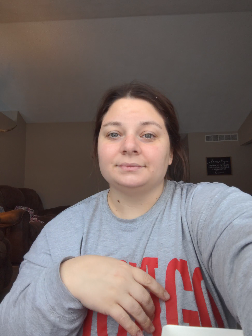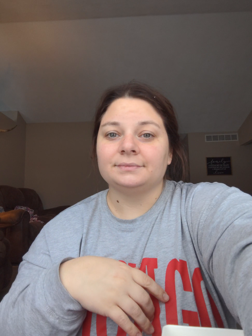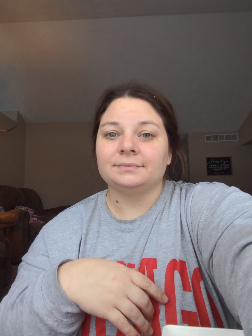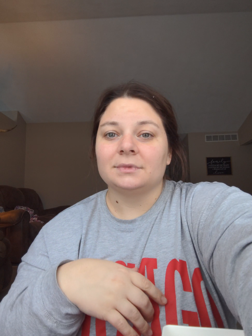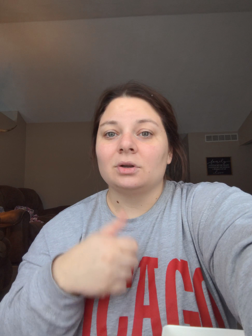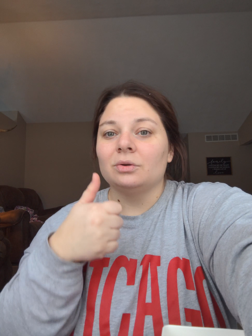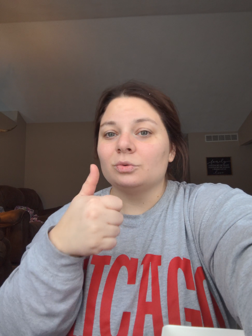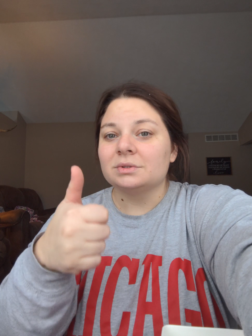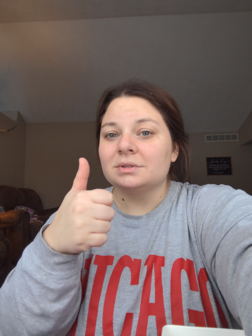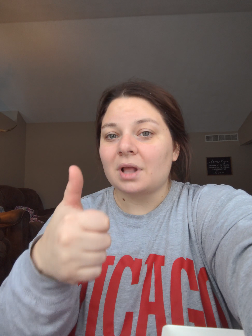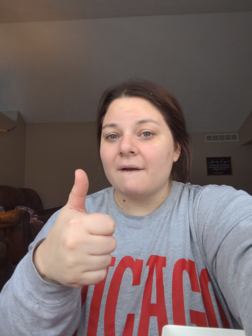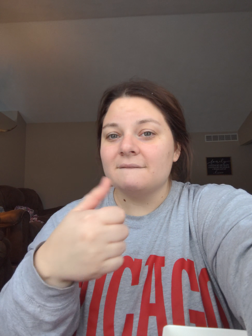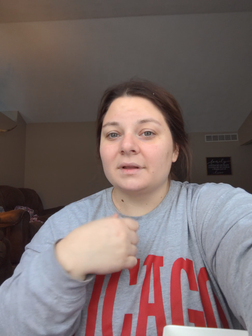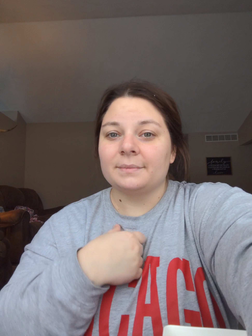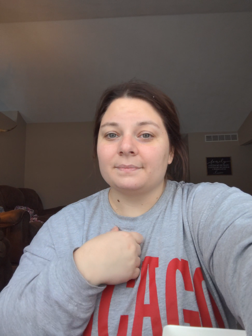yourself